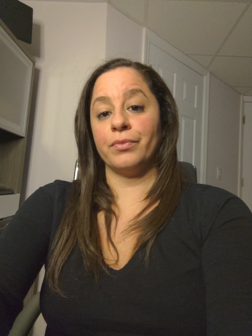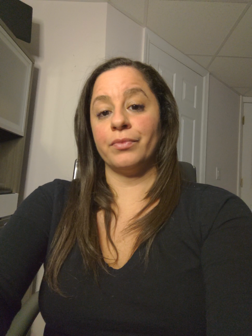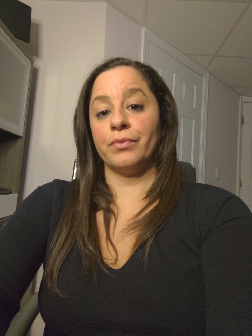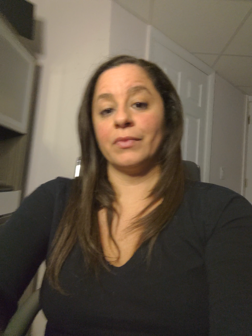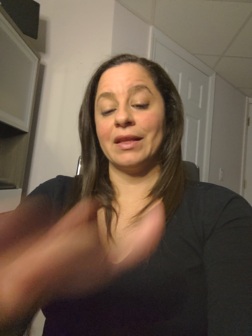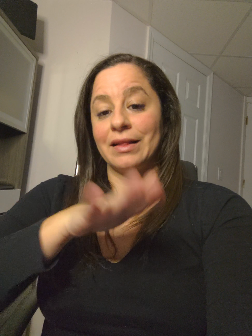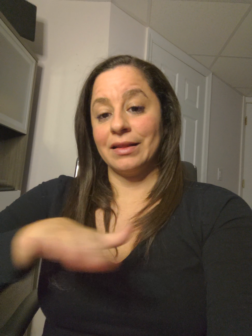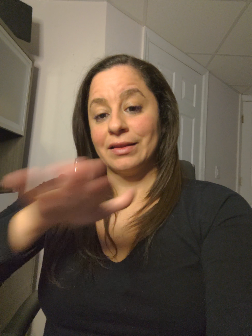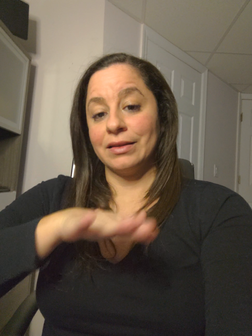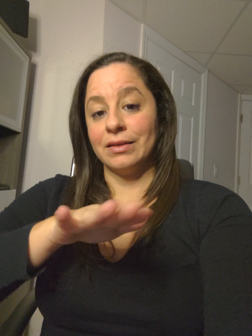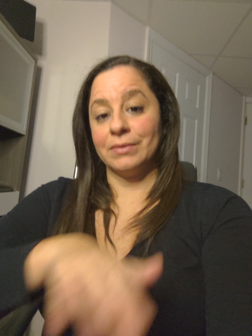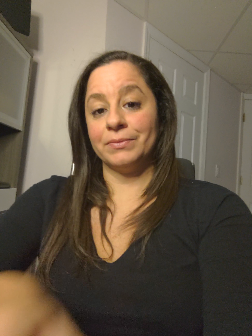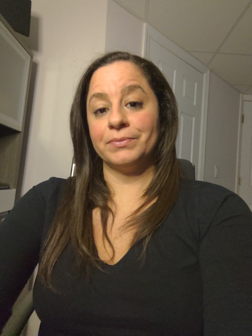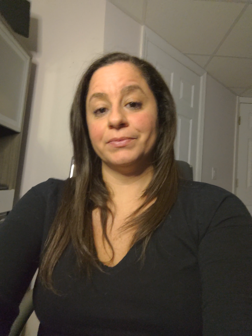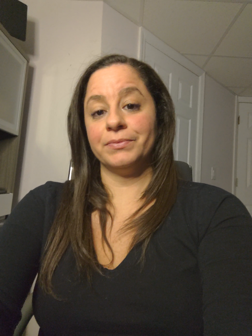clean